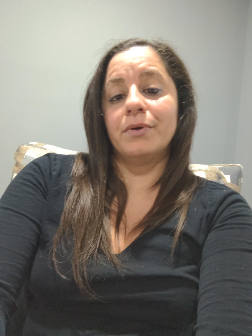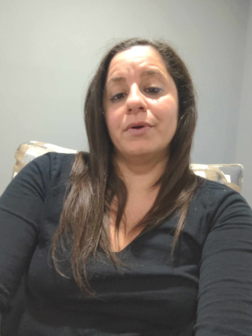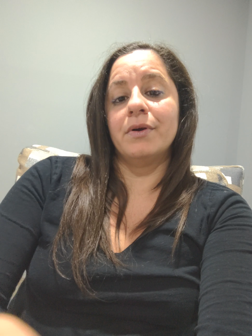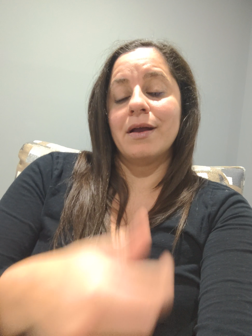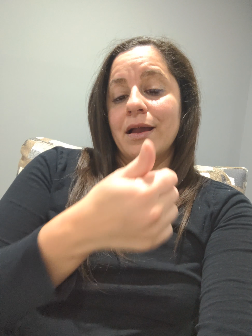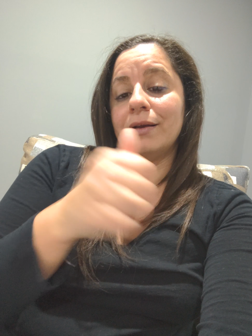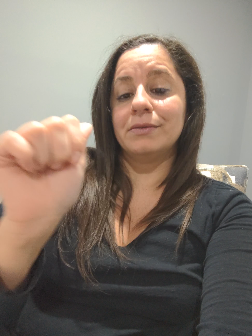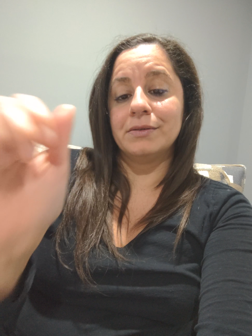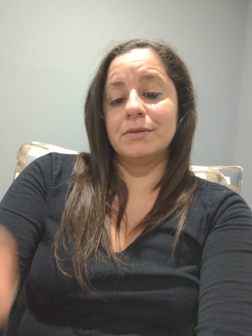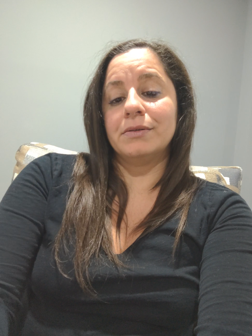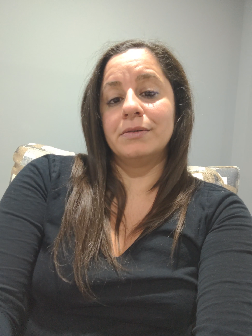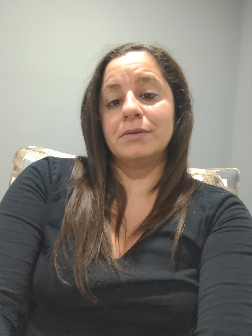any